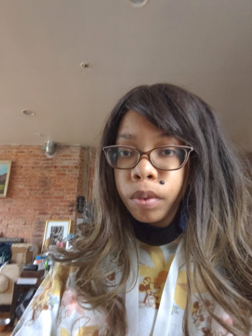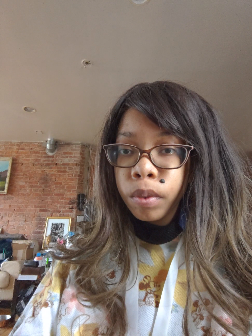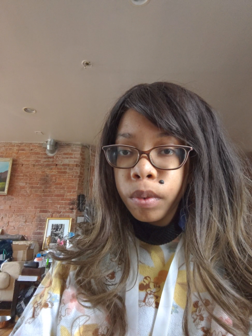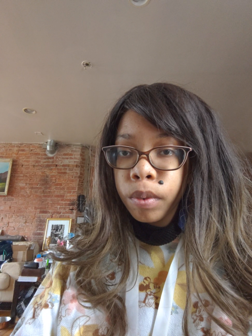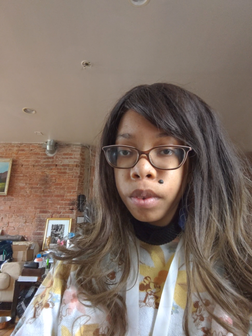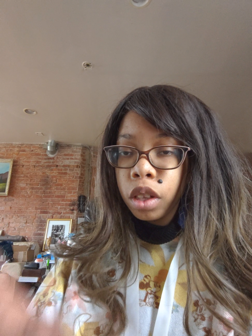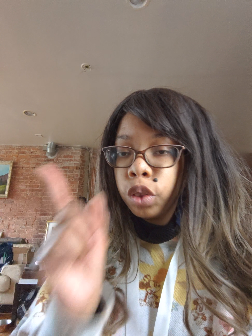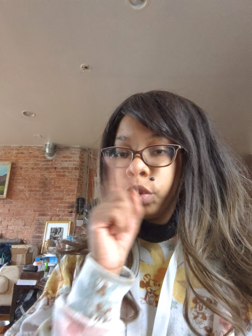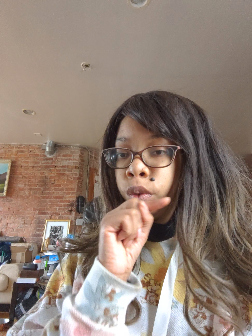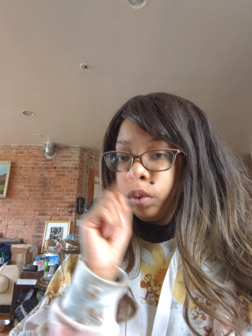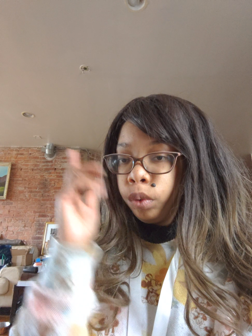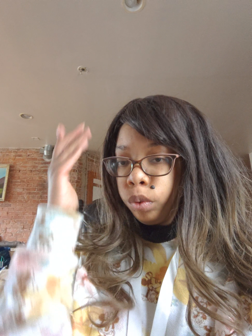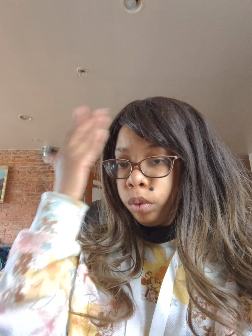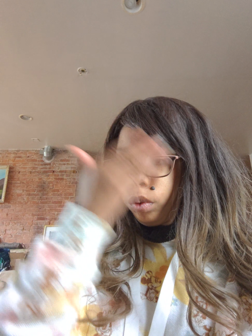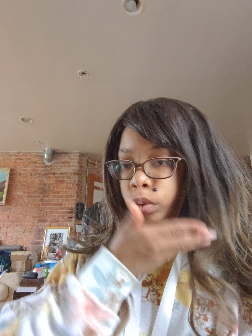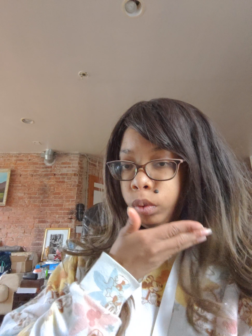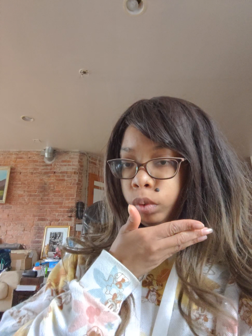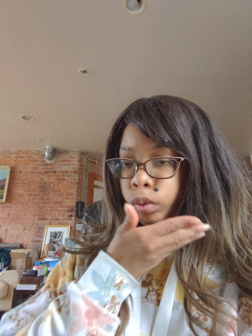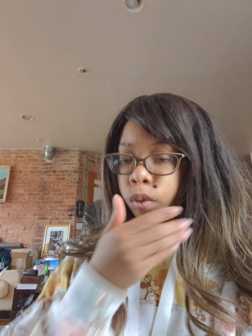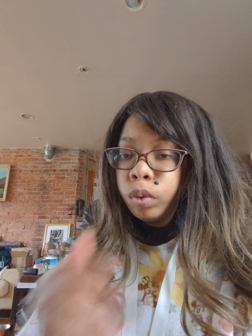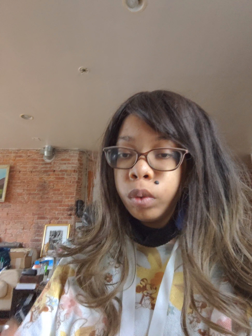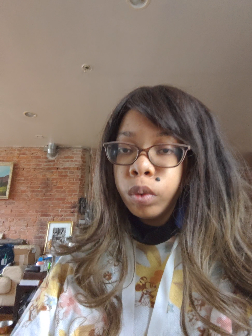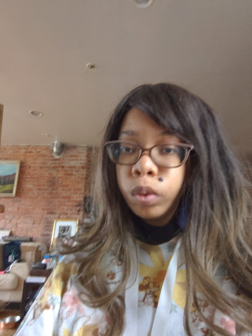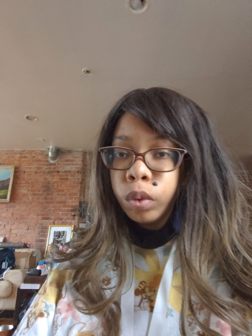pretend